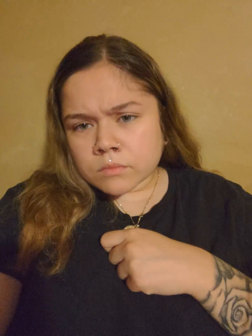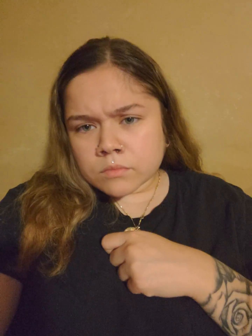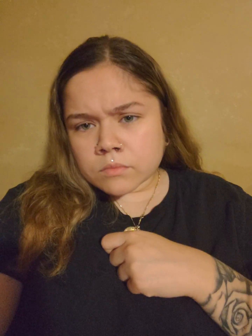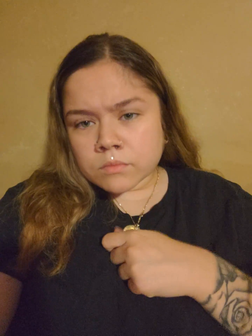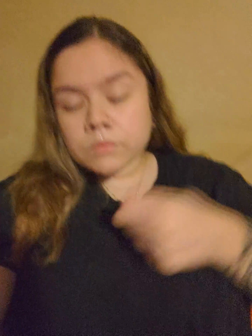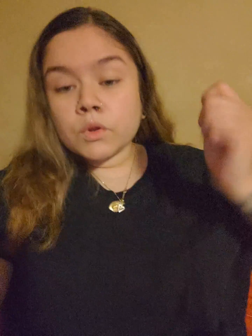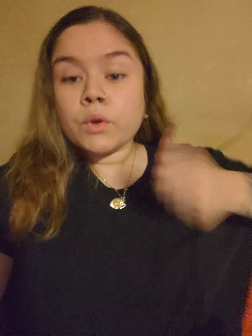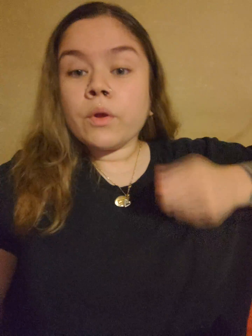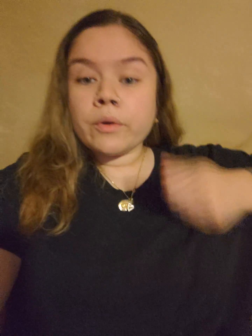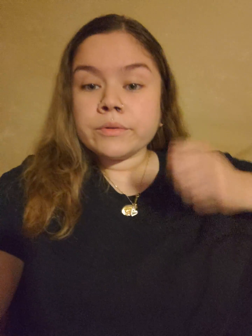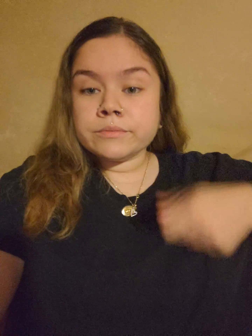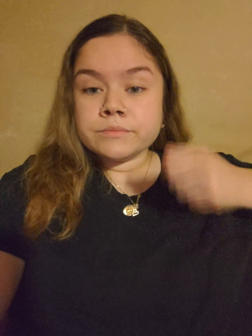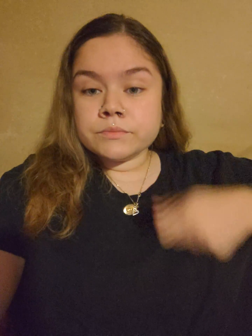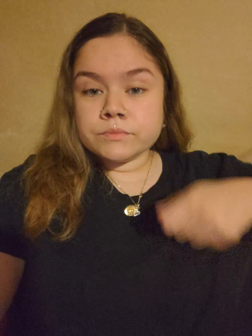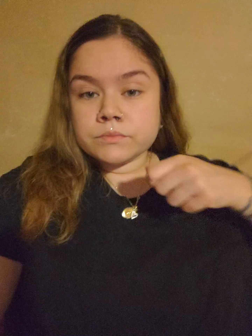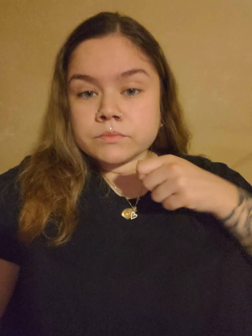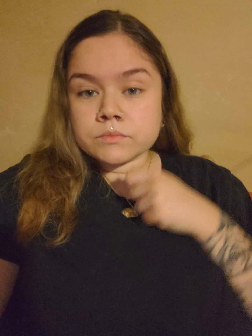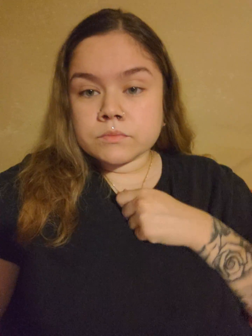cart